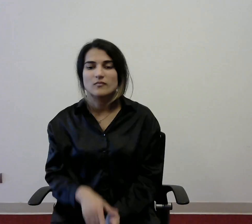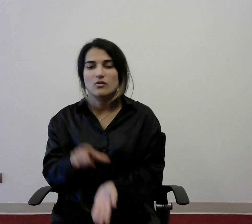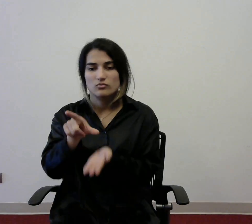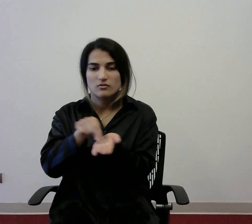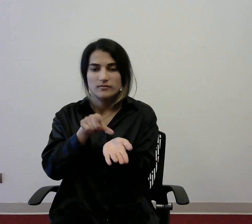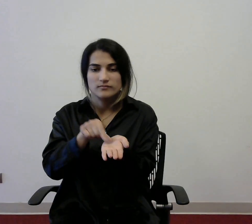pensiya